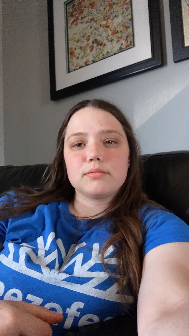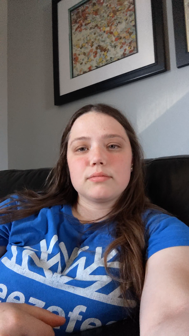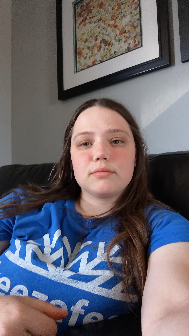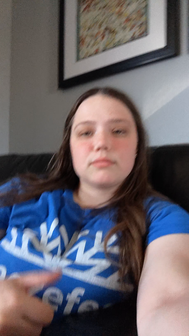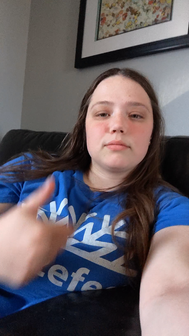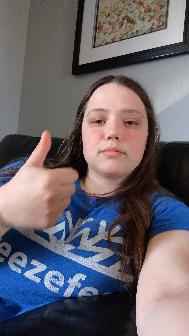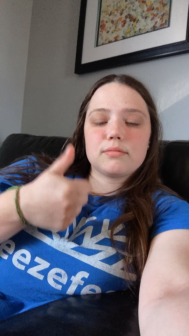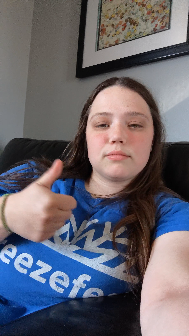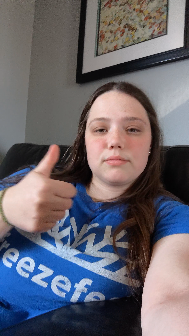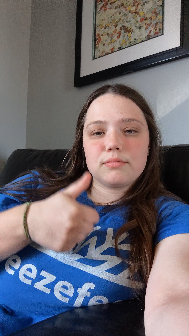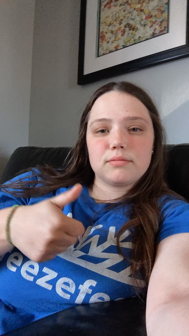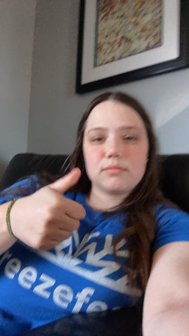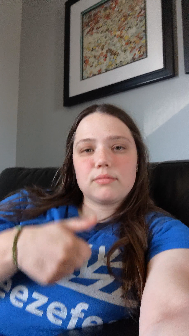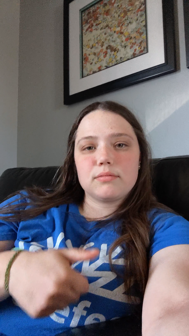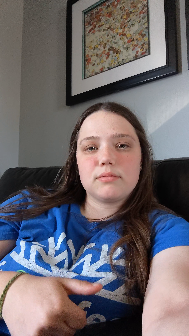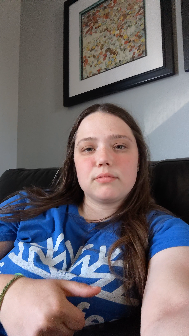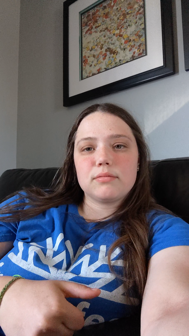basement